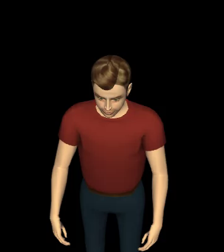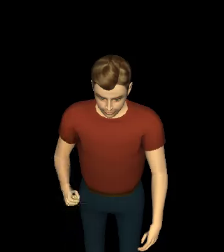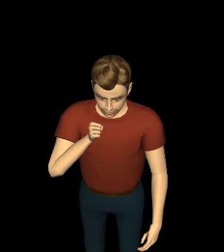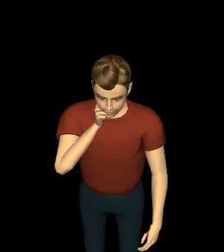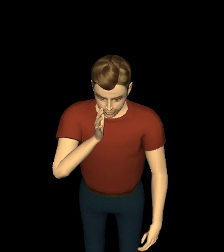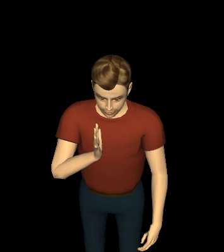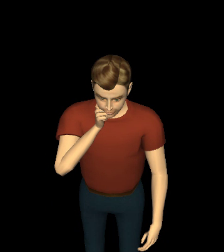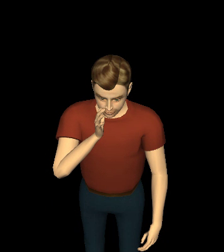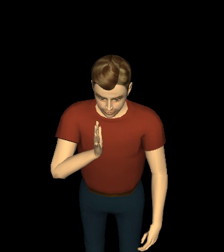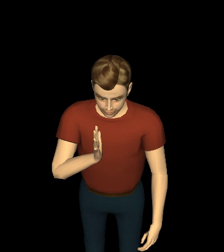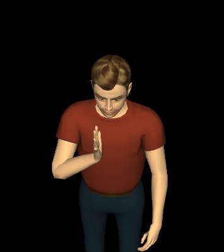كل يوم